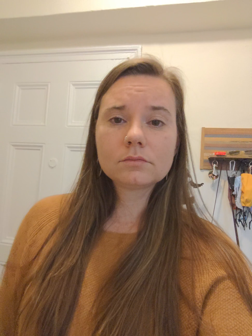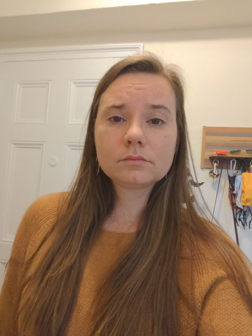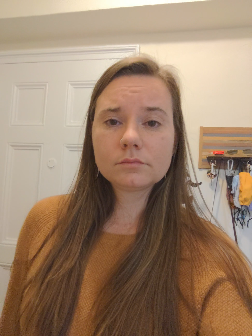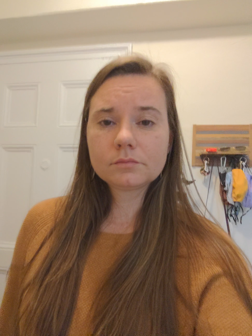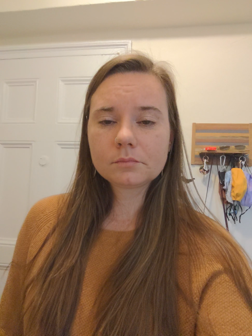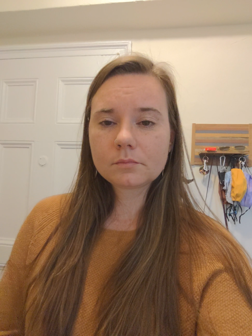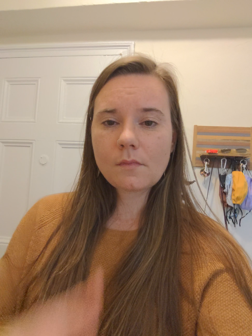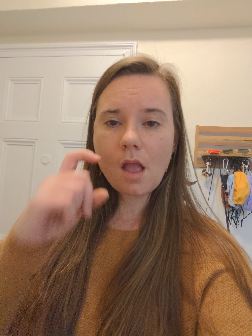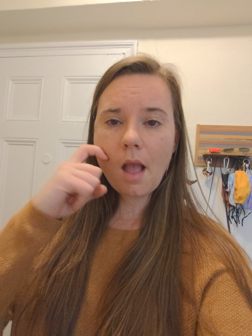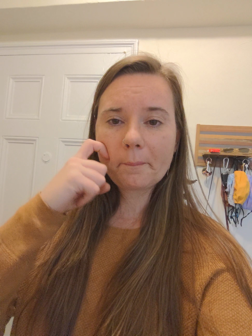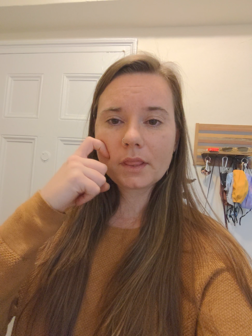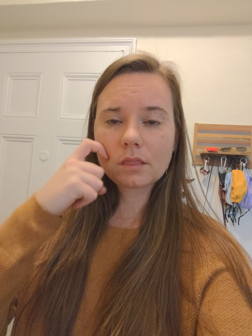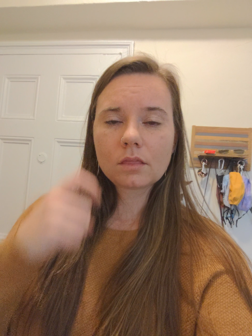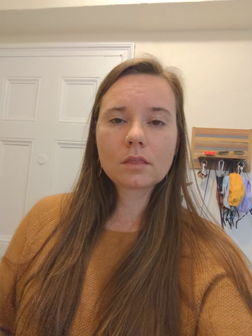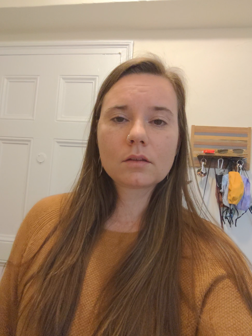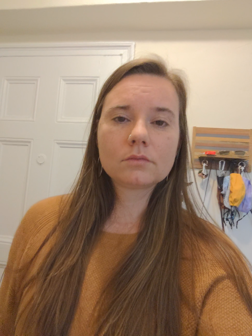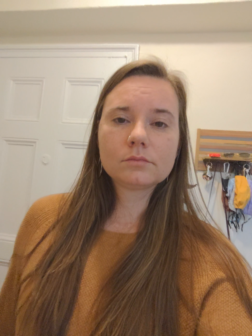apple